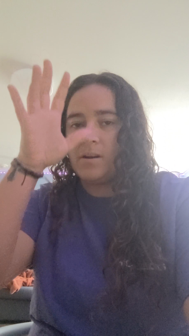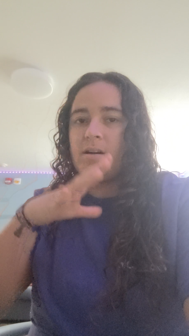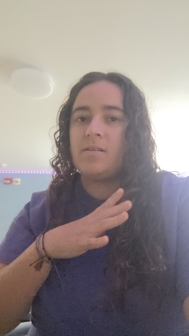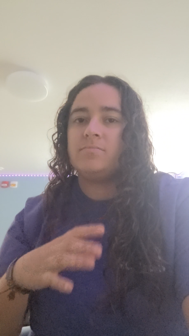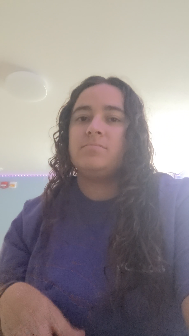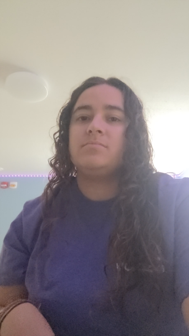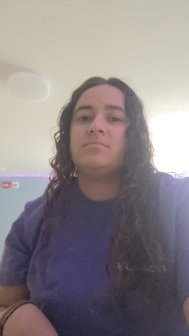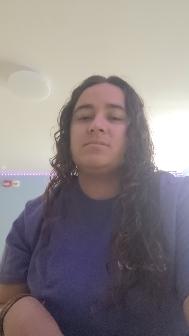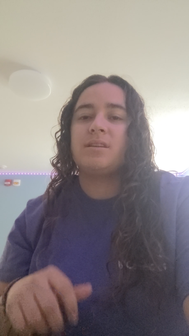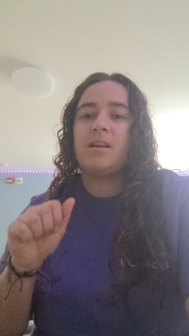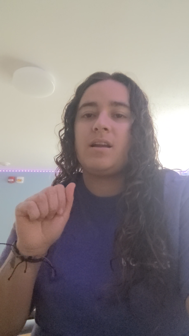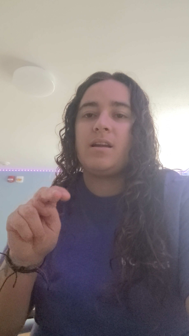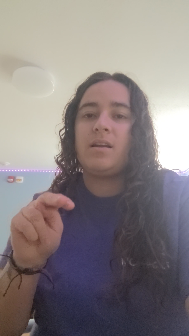an